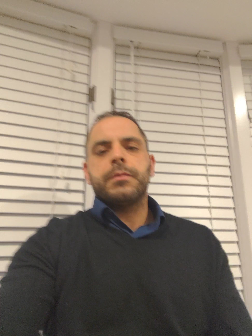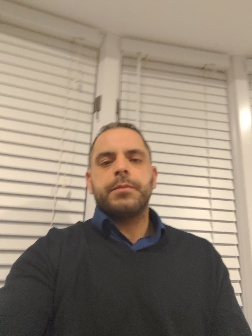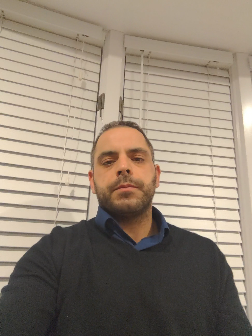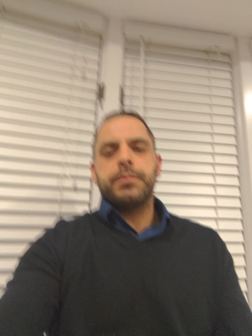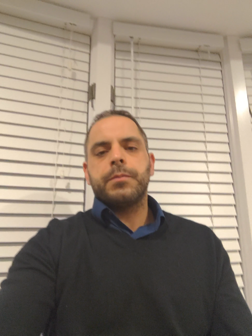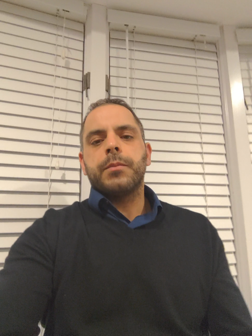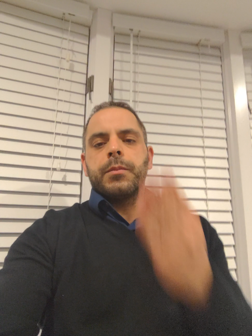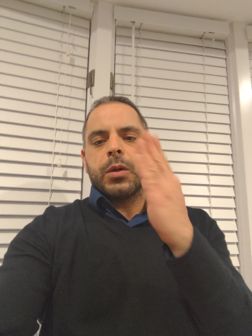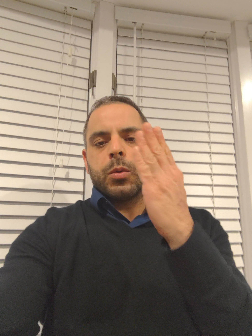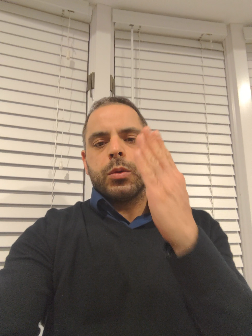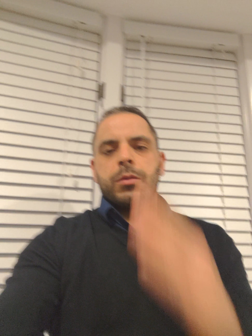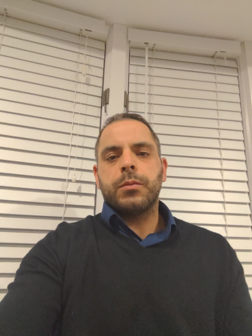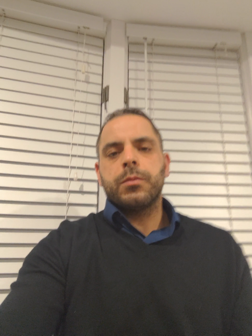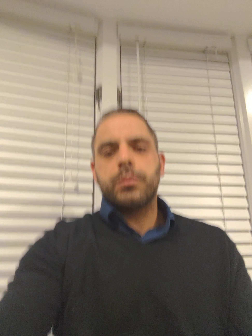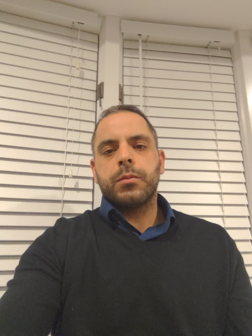blue